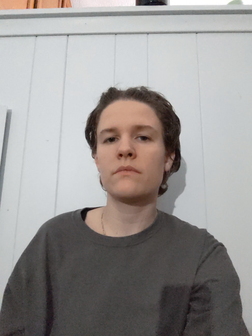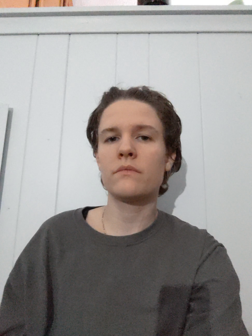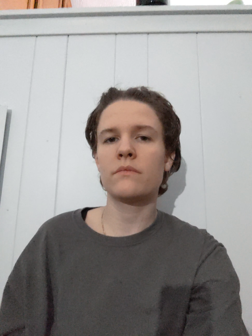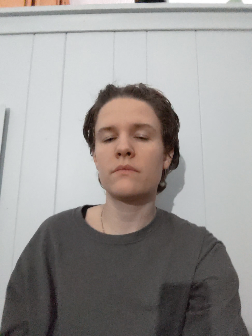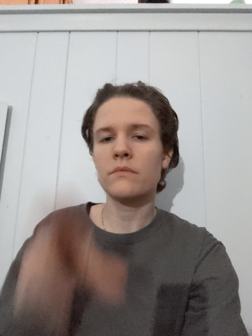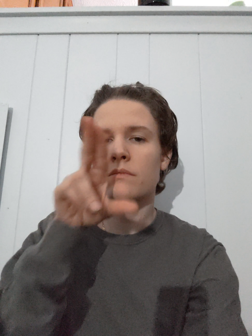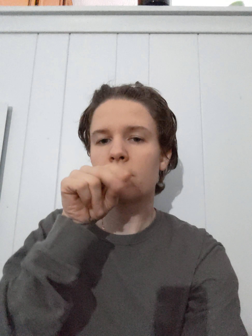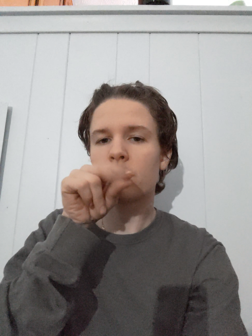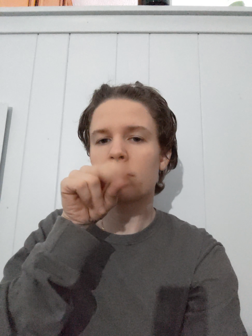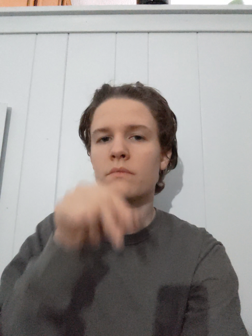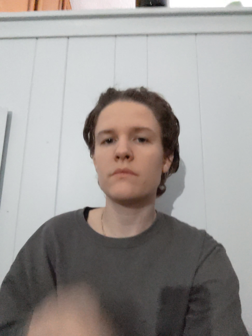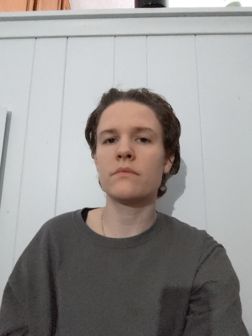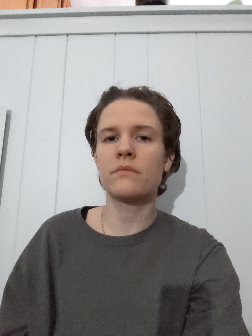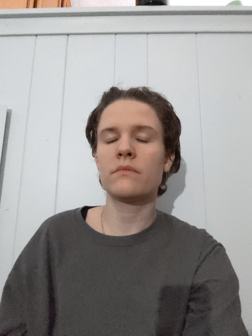duck